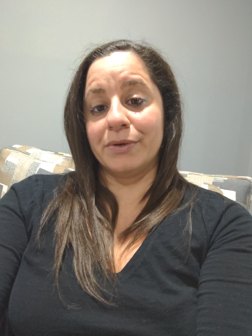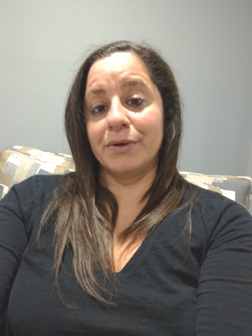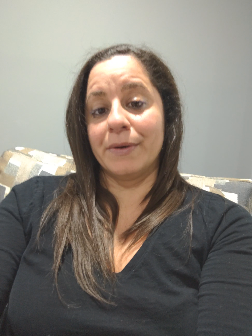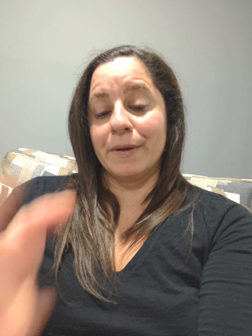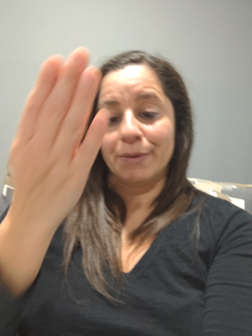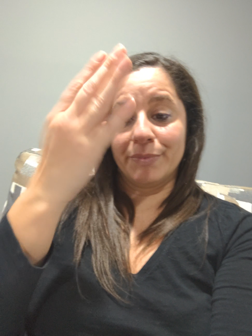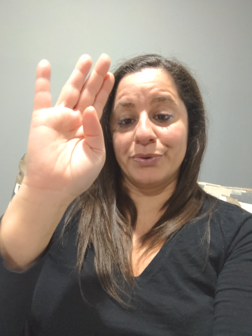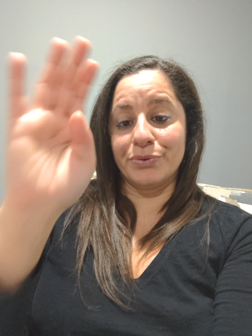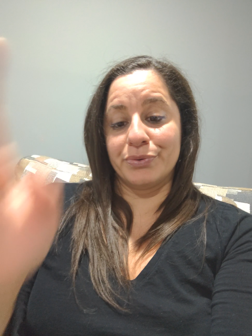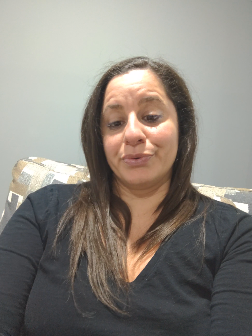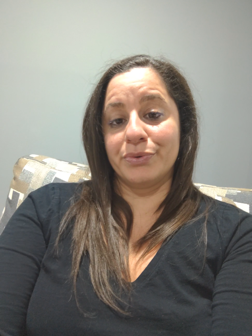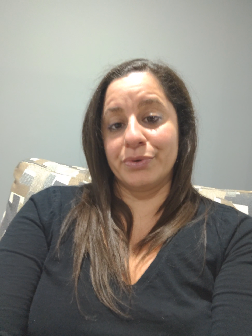blue